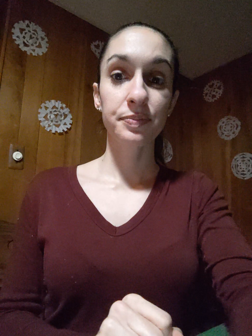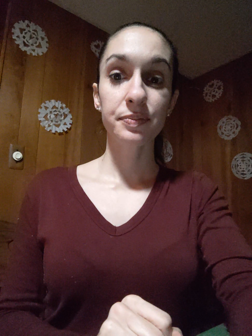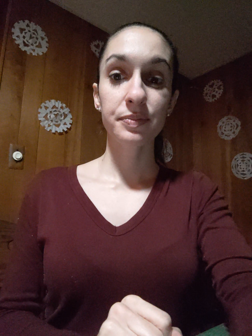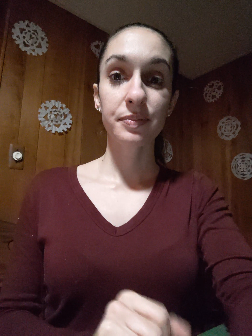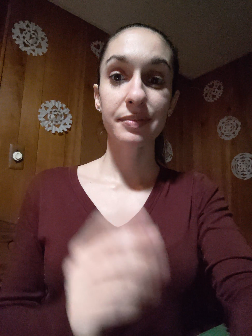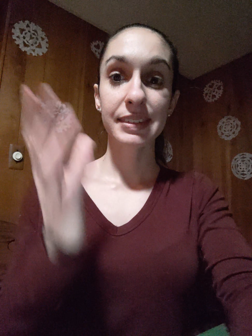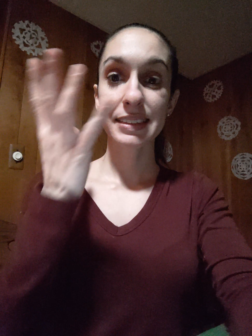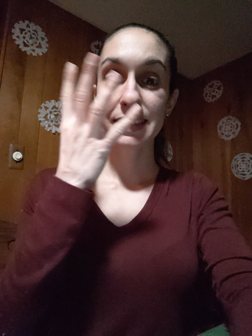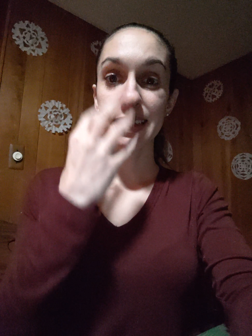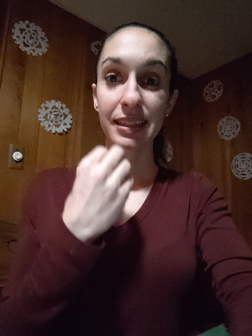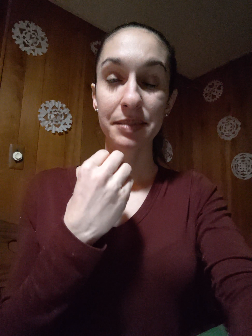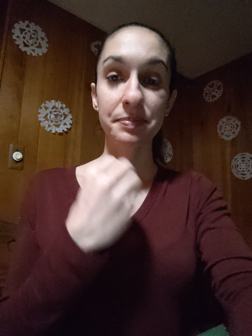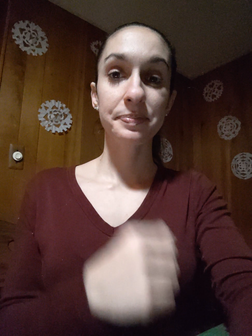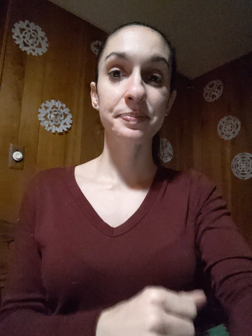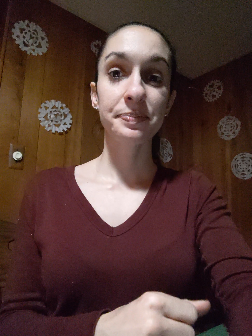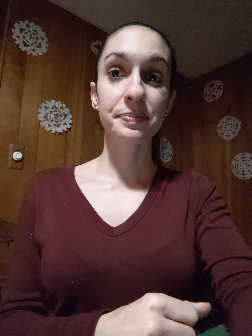sleep